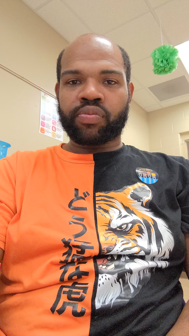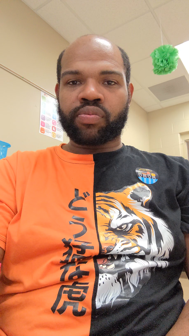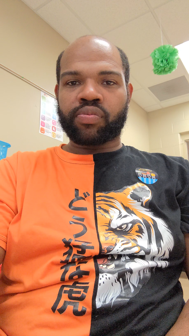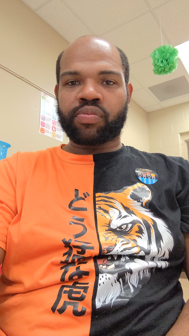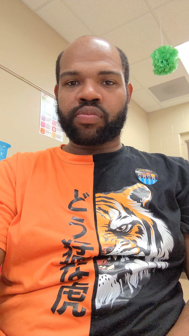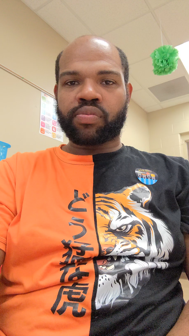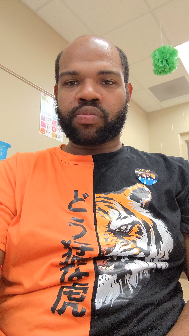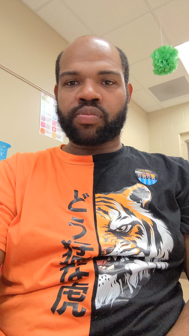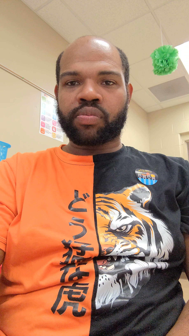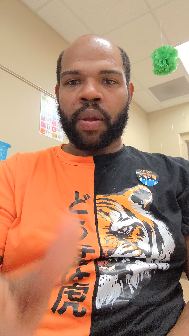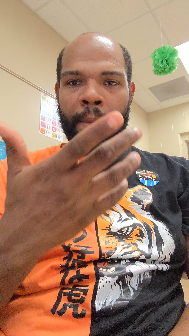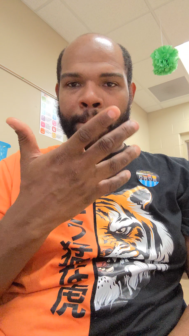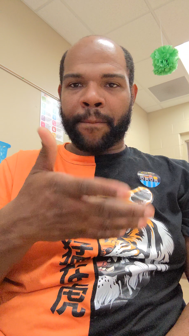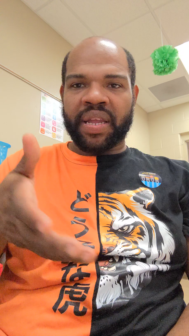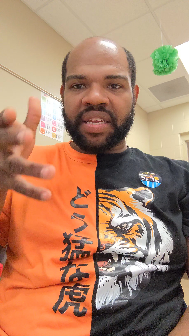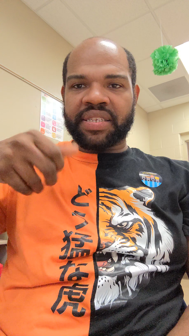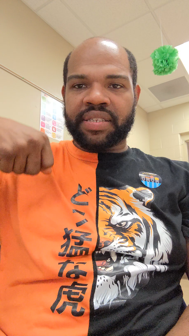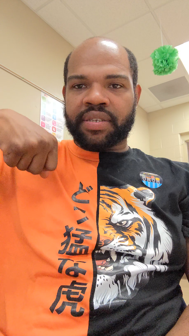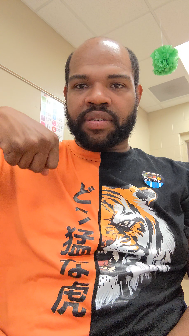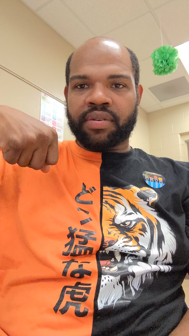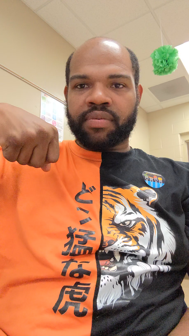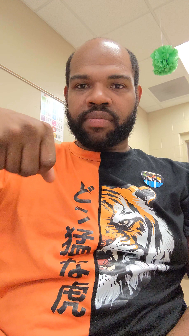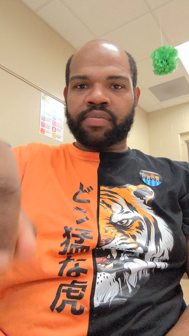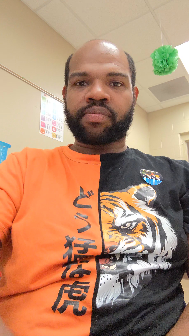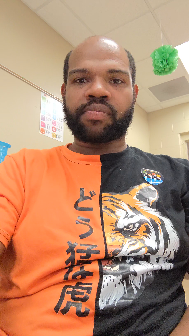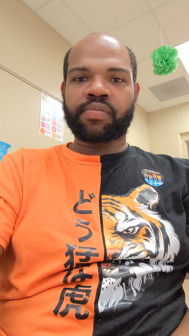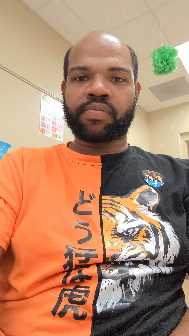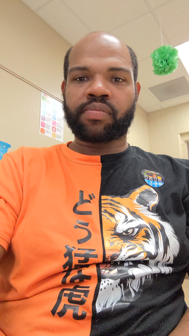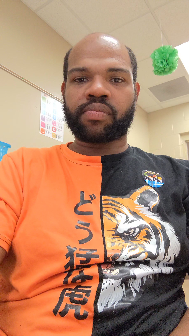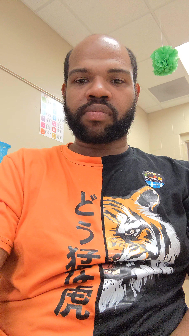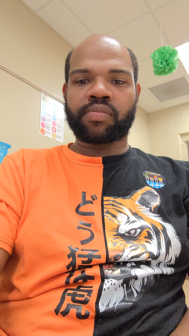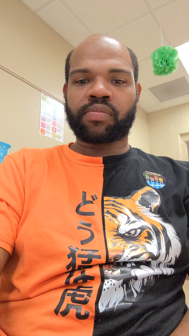basket